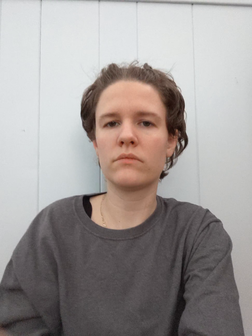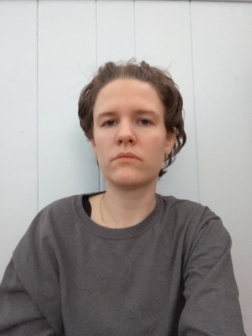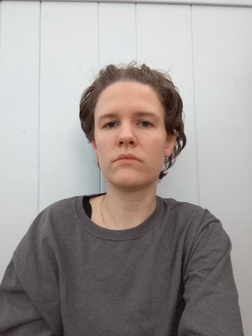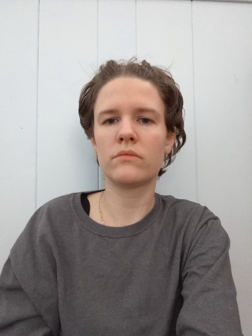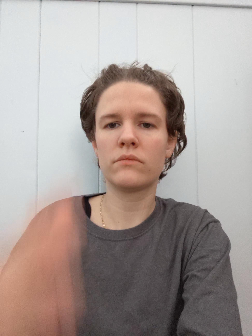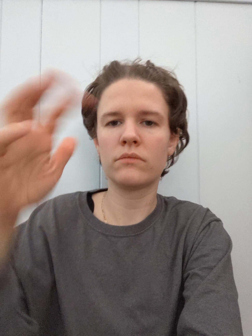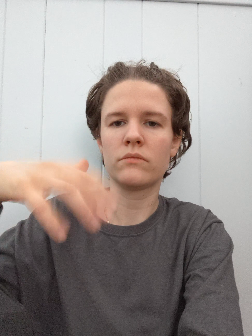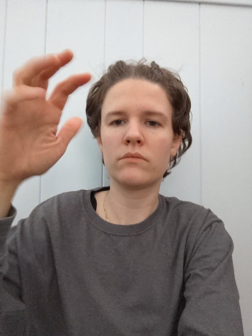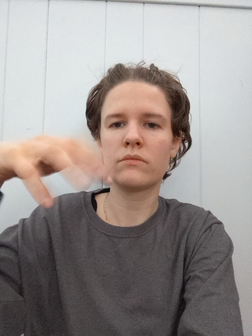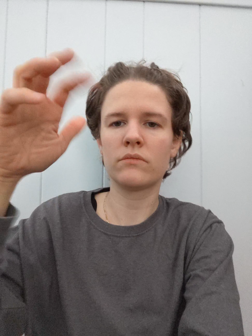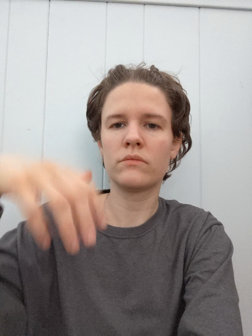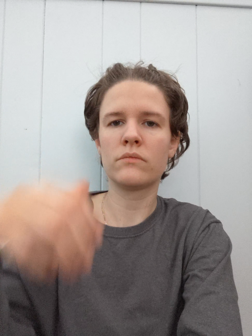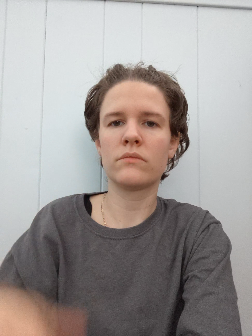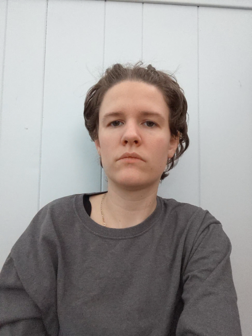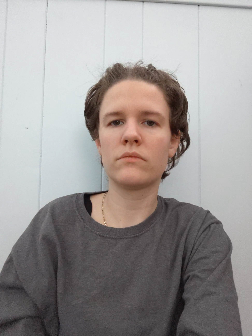rain